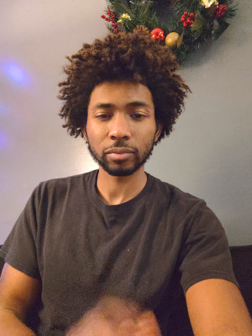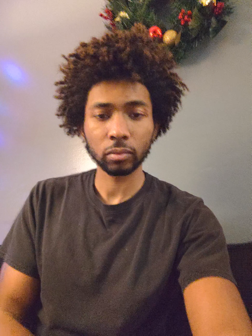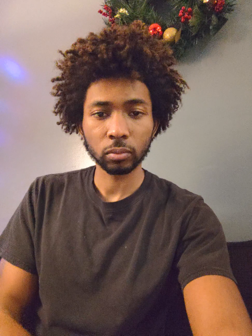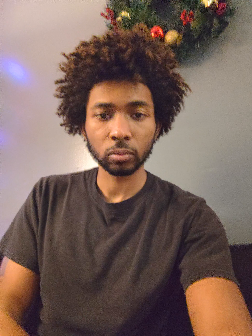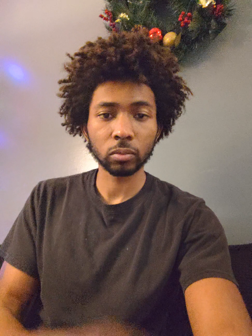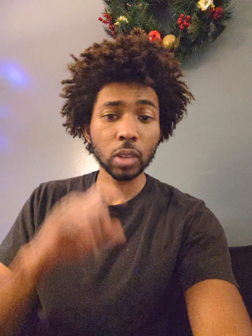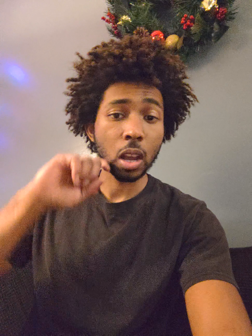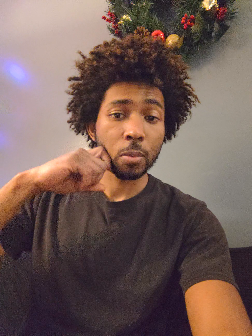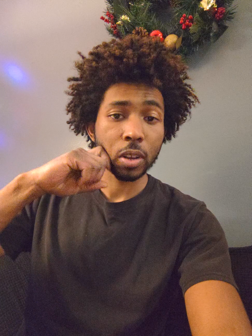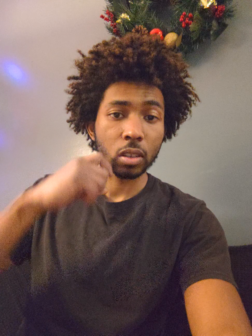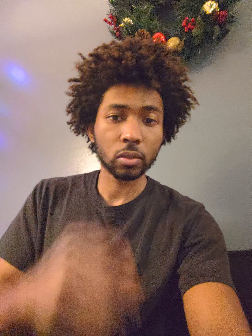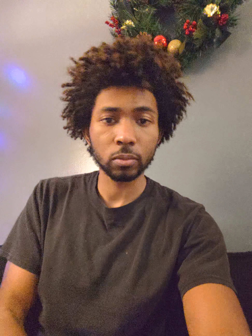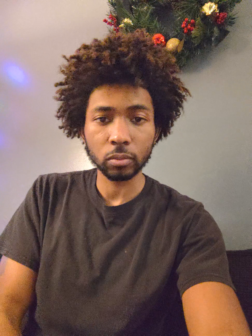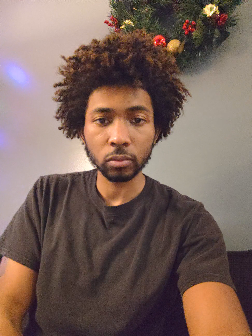apple